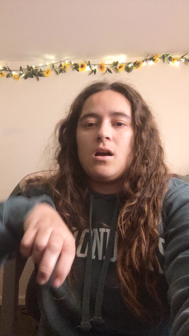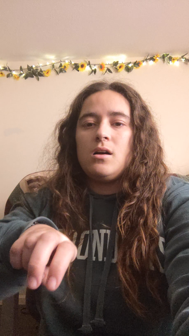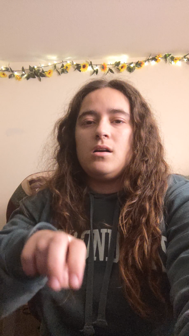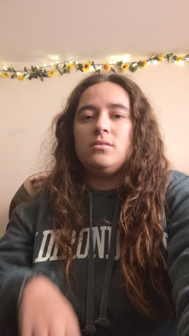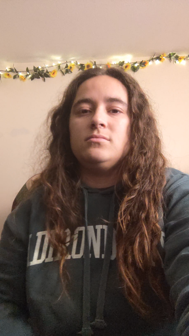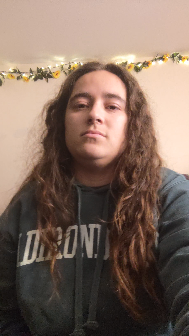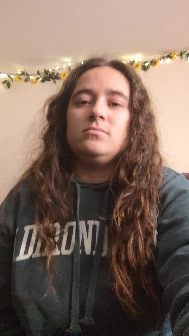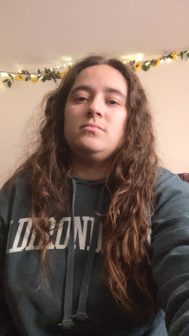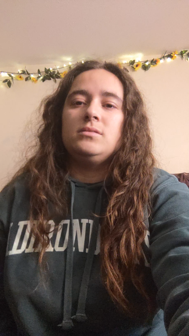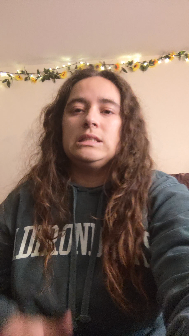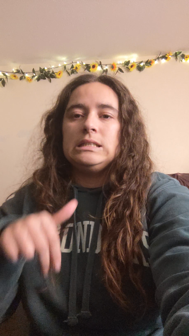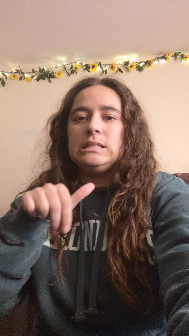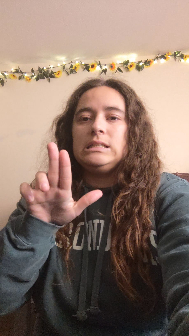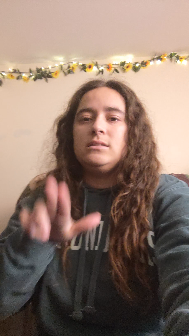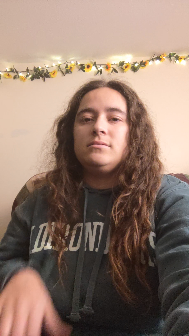lick